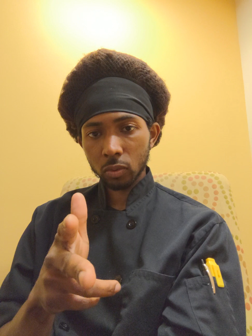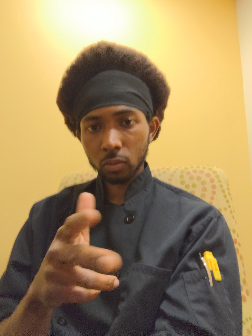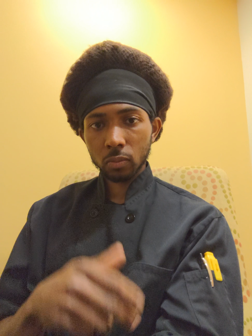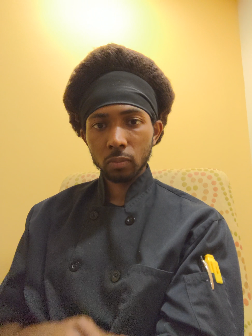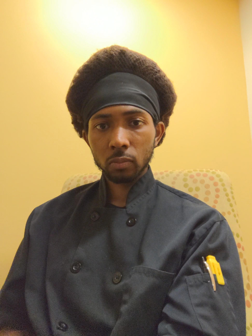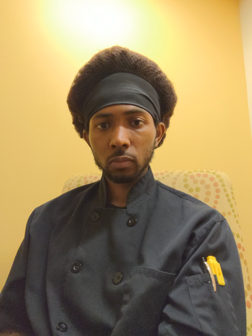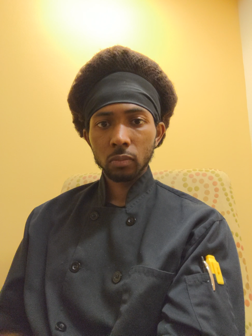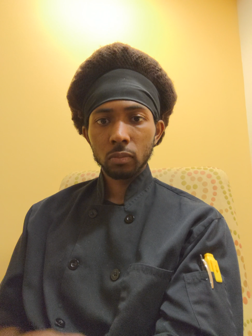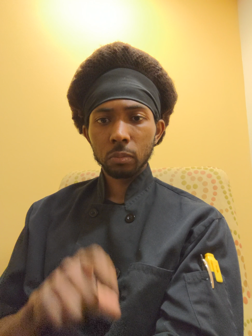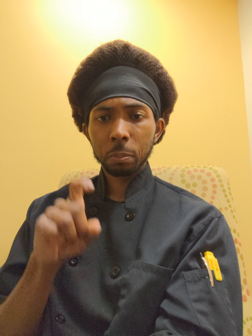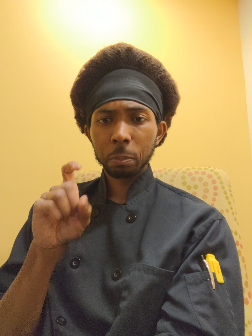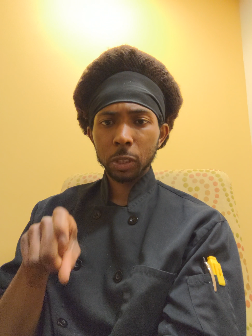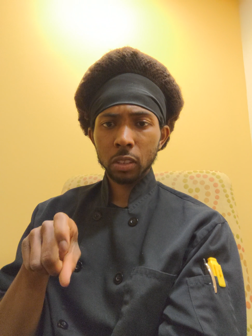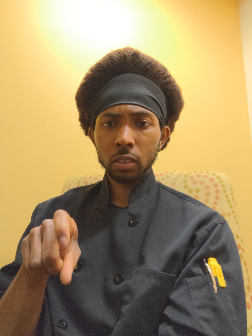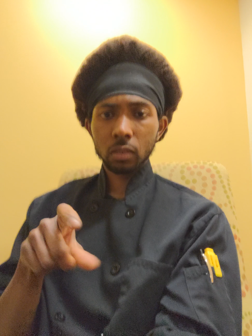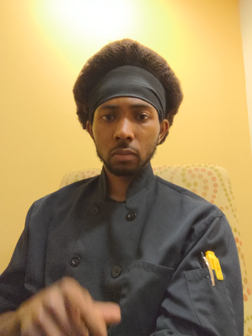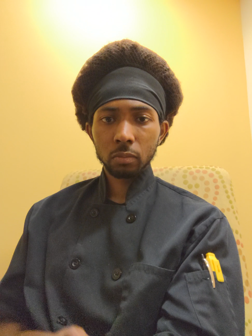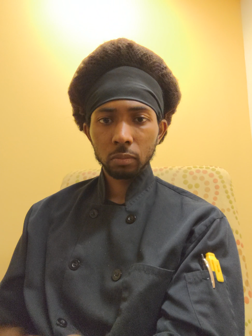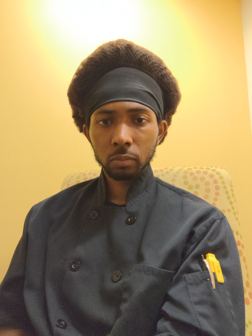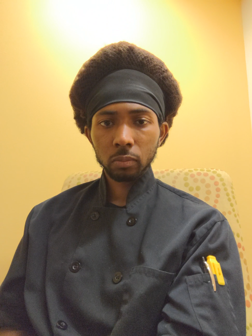should